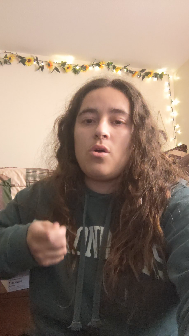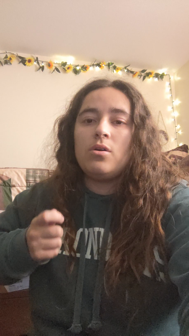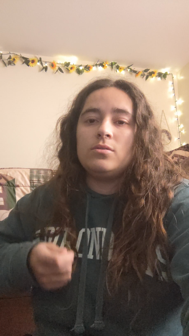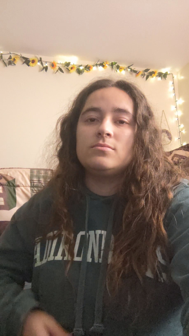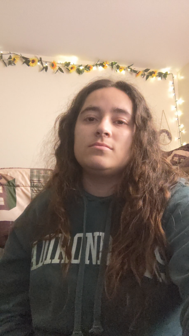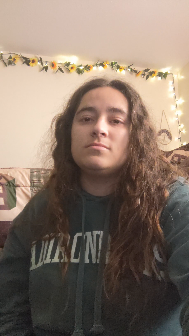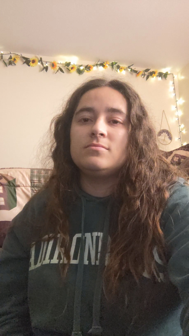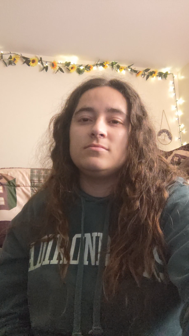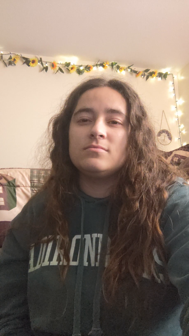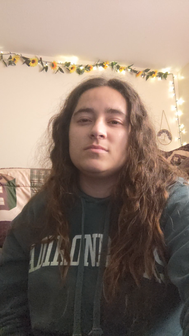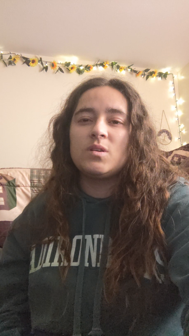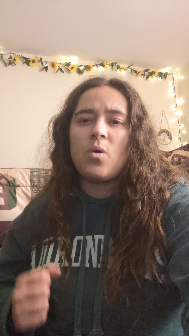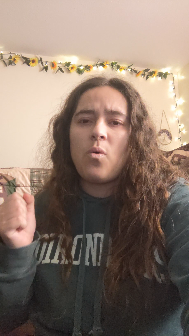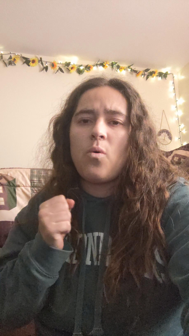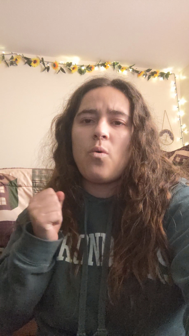cold